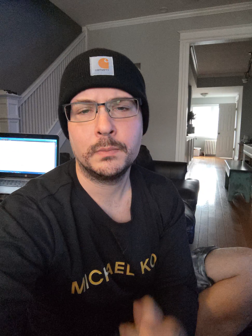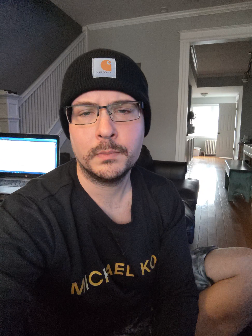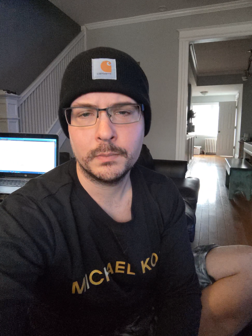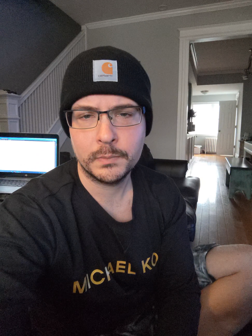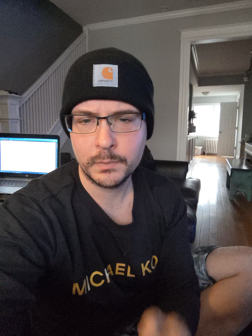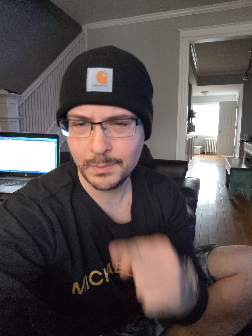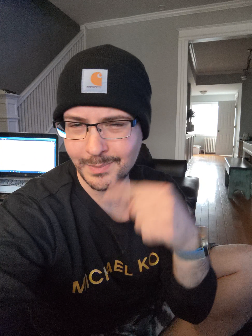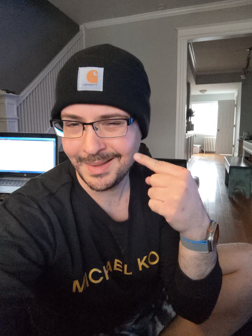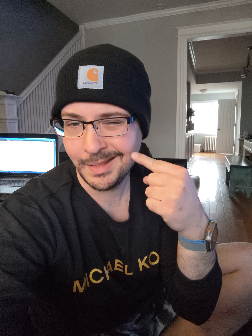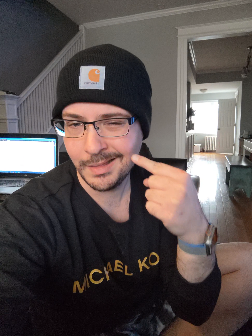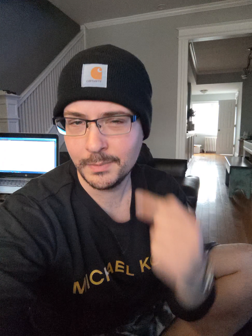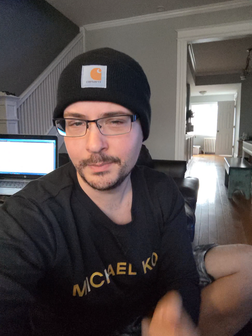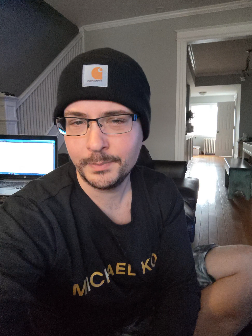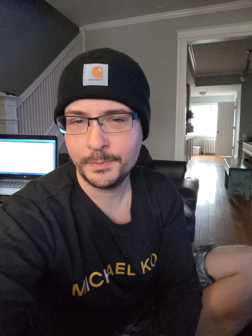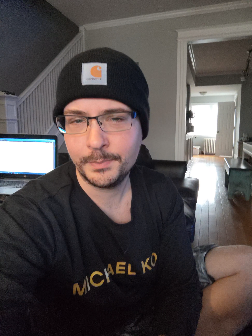smile